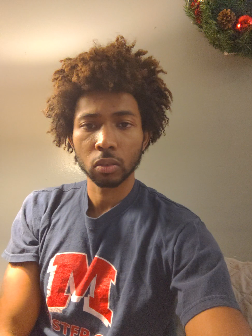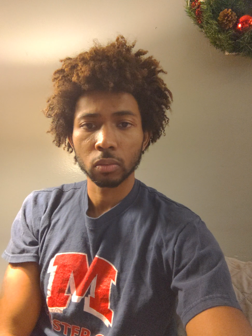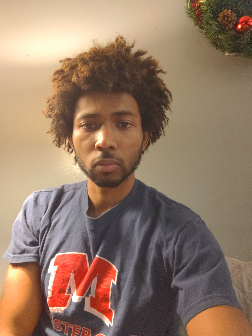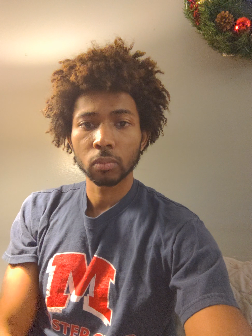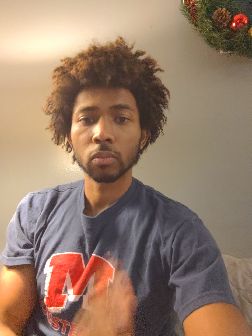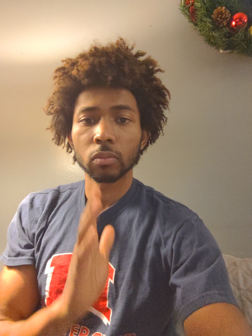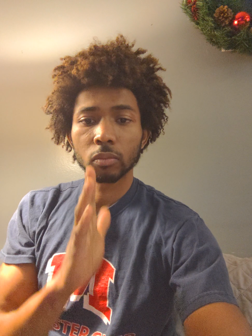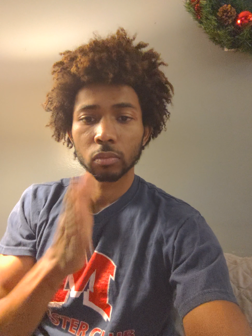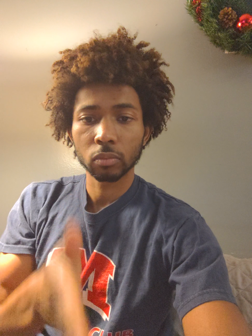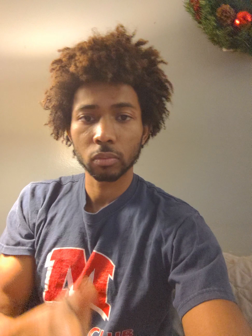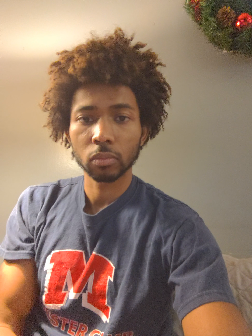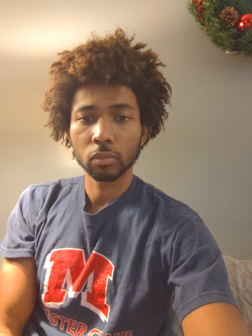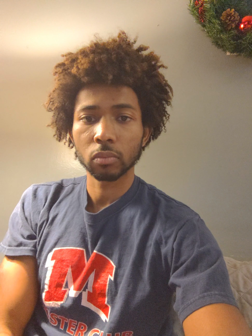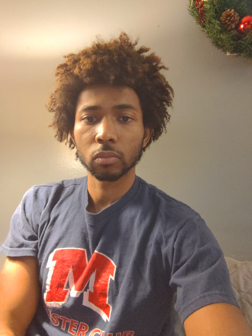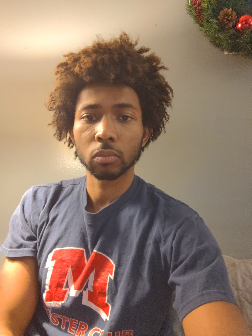after